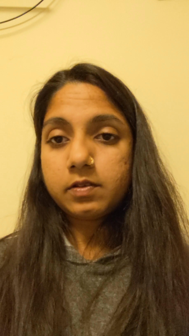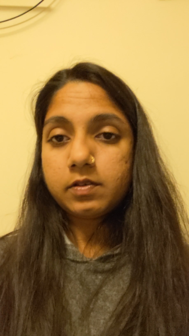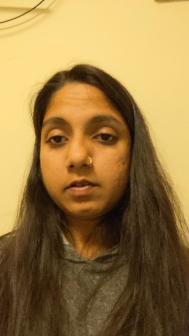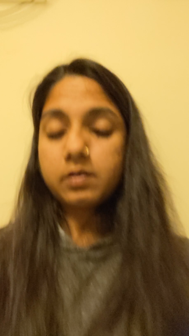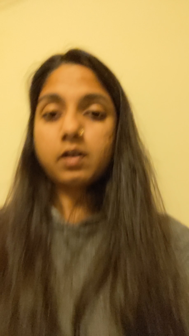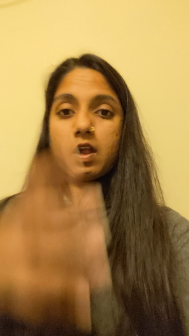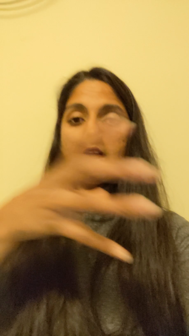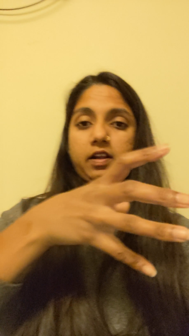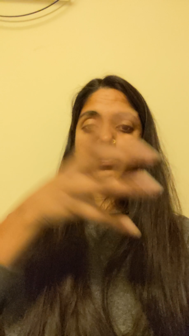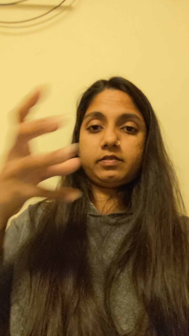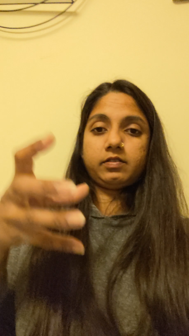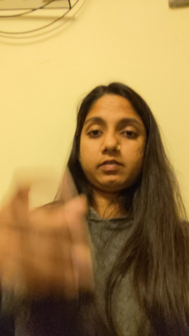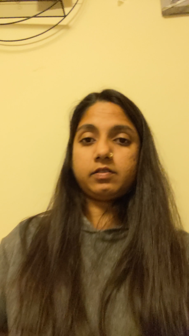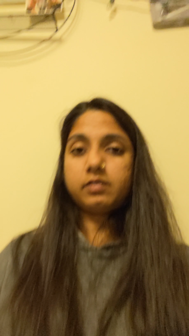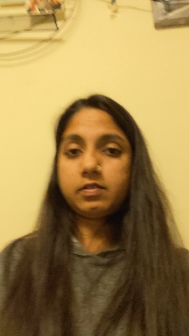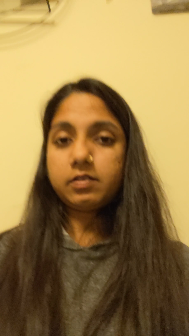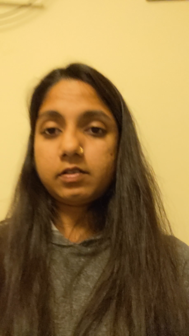a lot